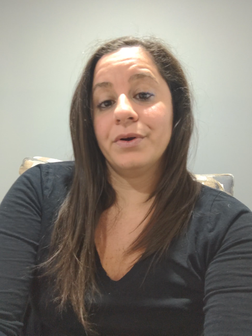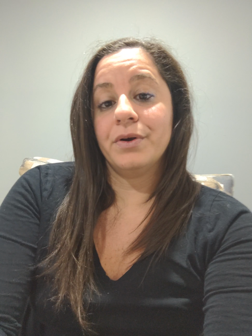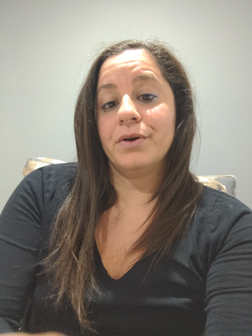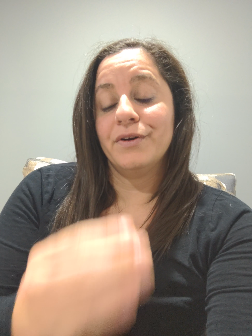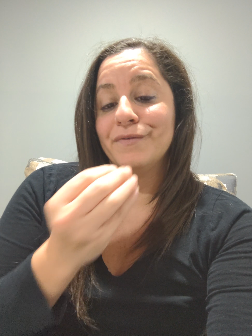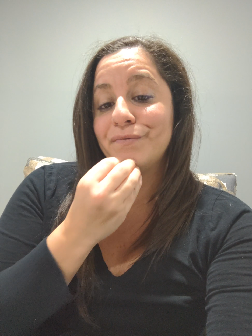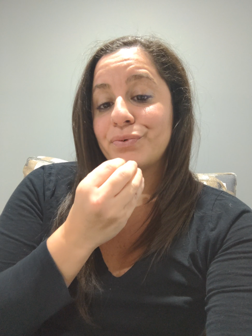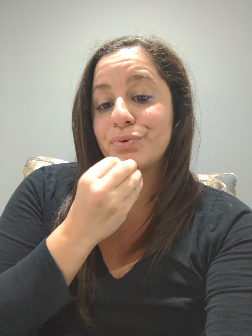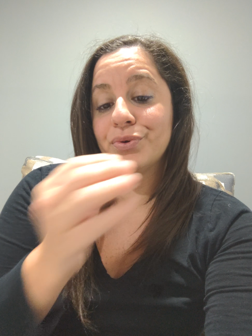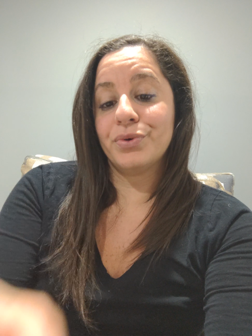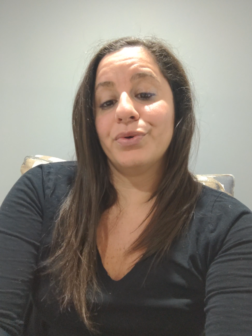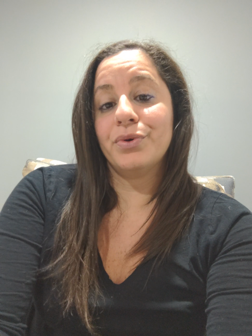food